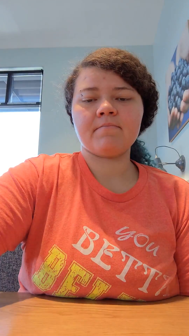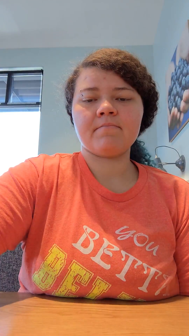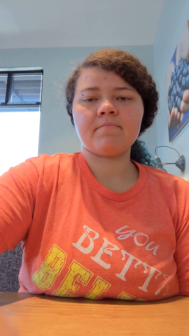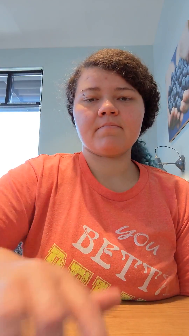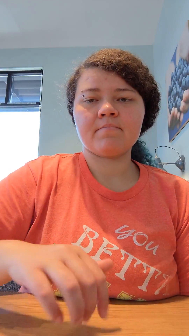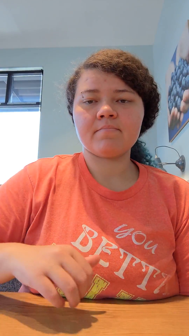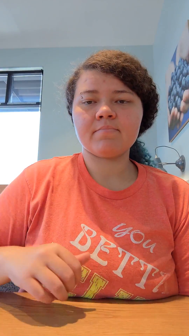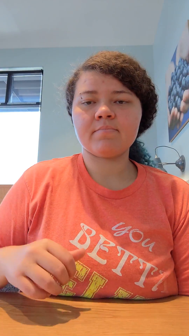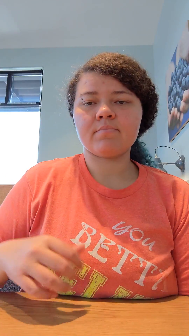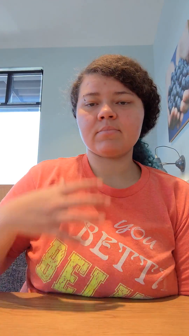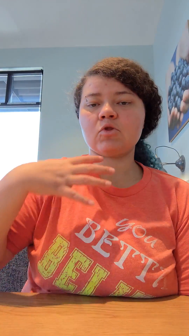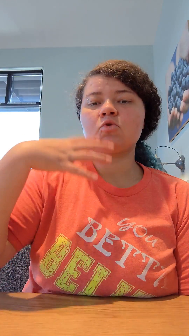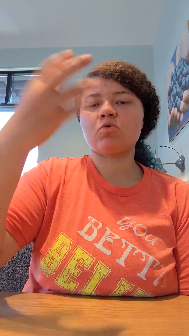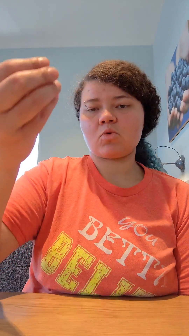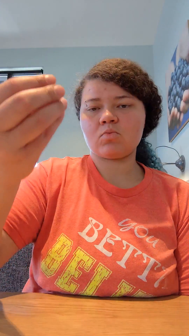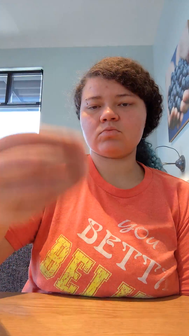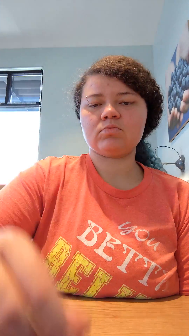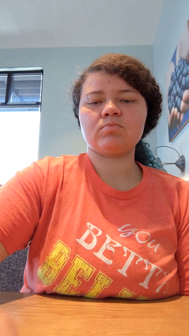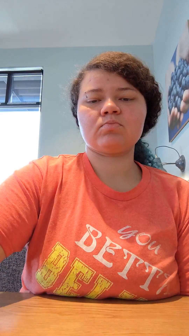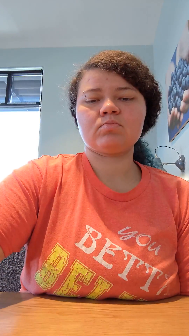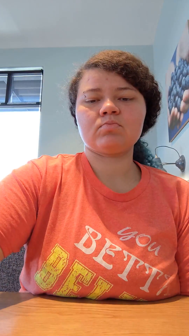going to